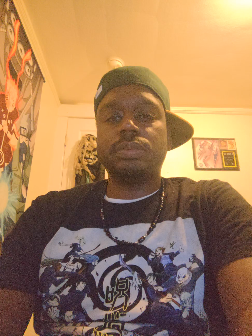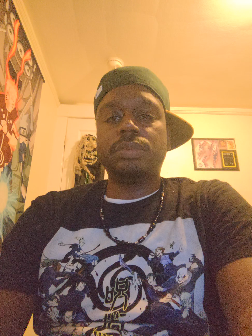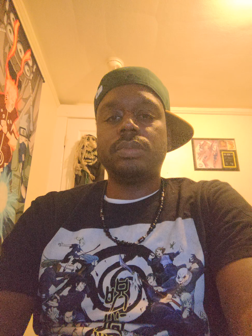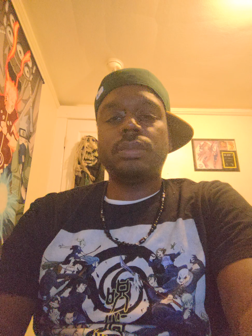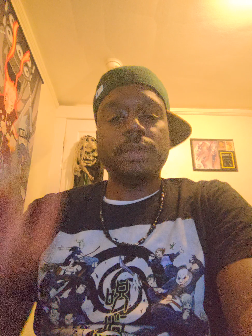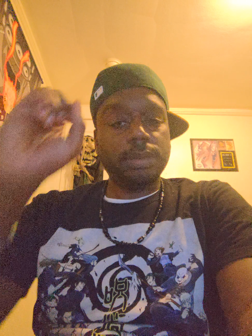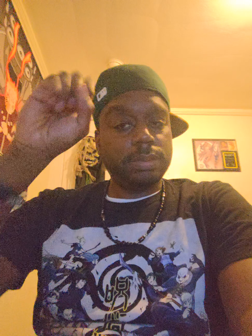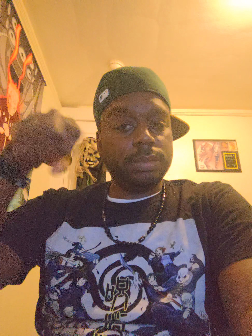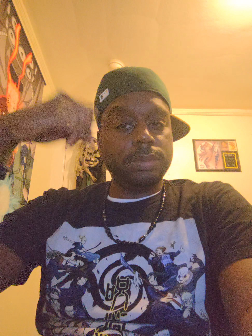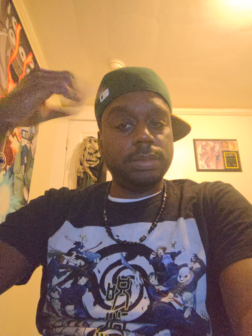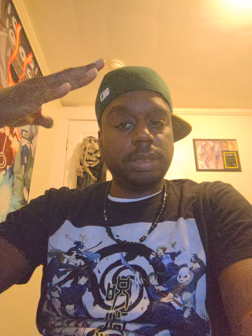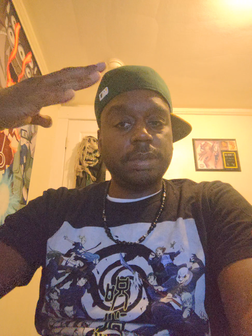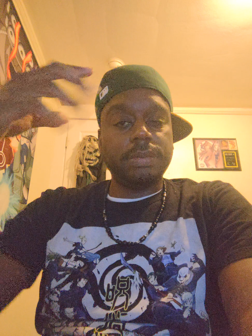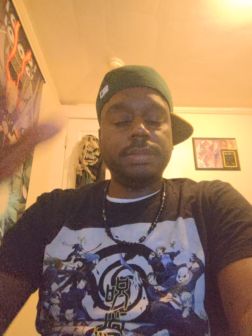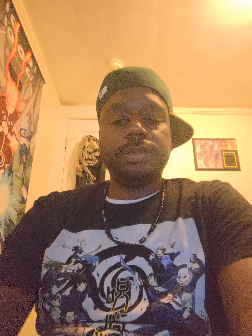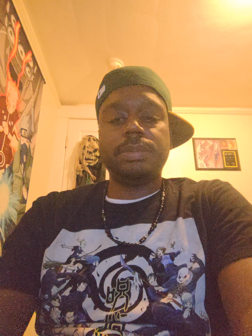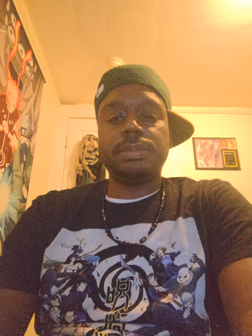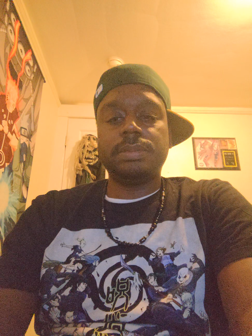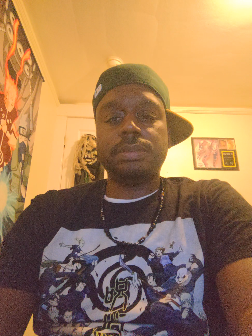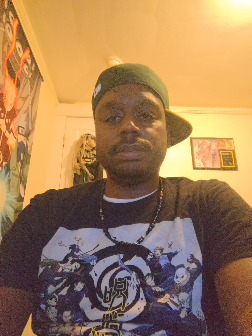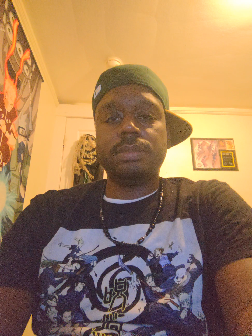sun